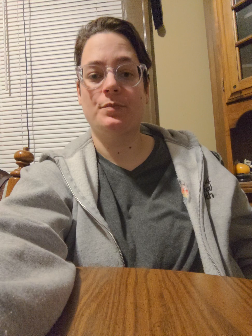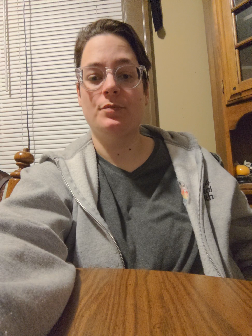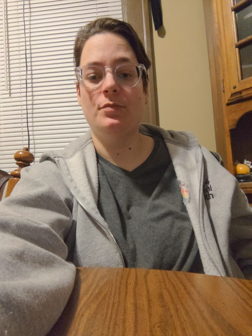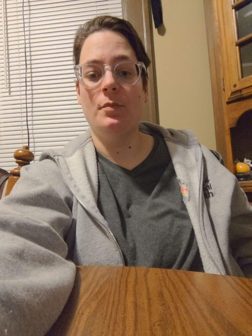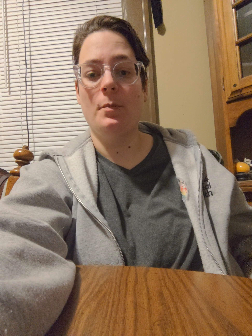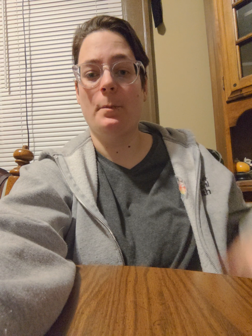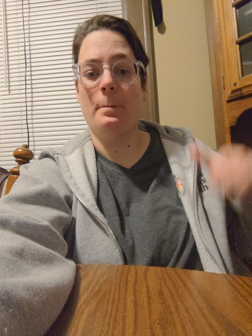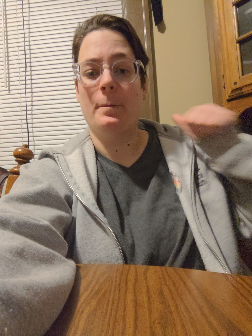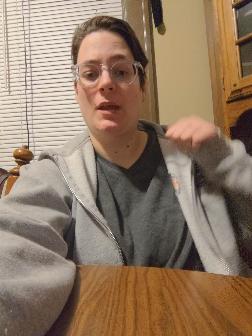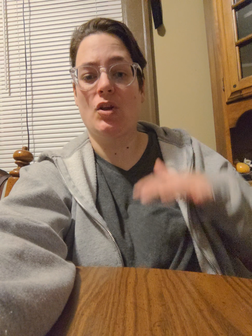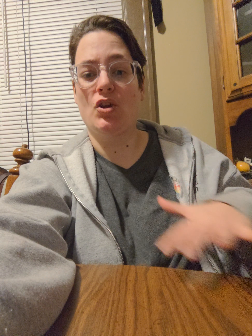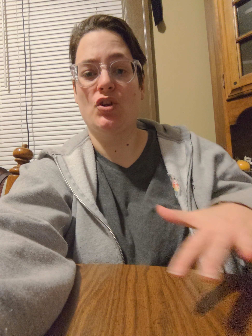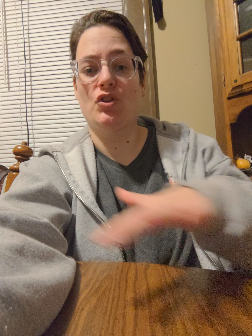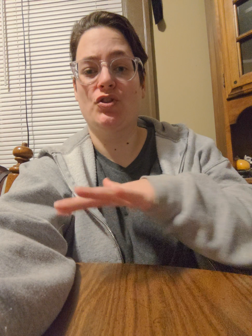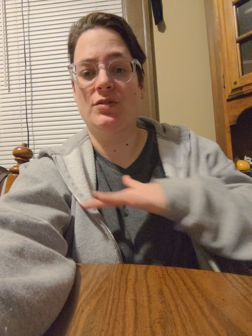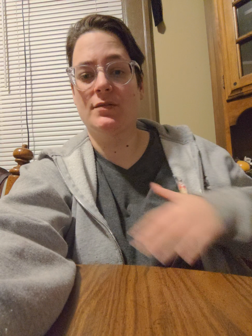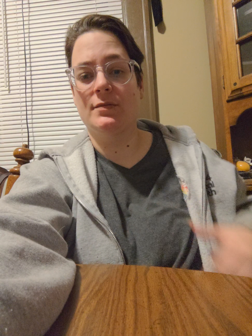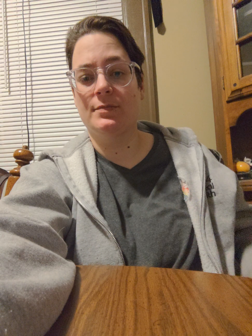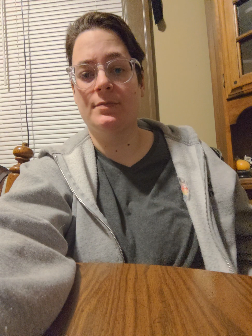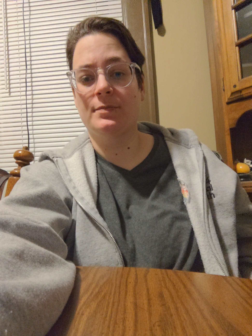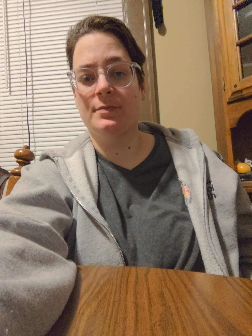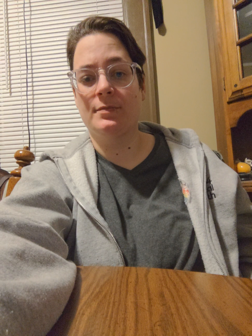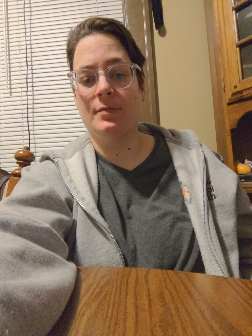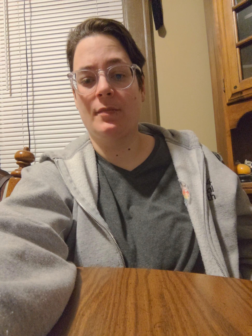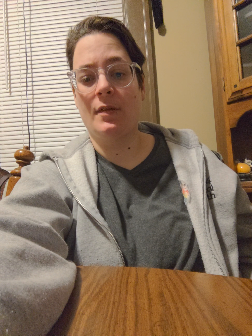backyard